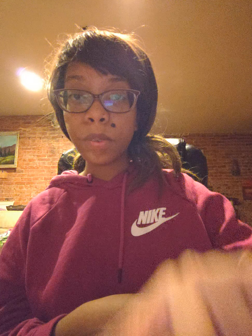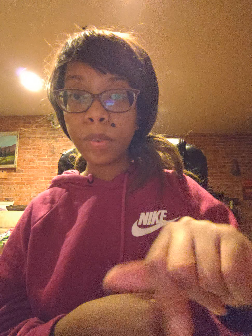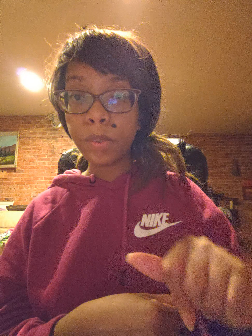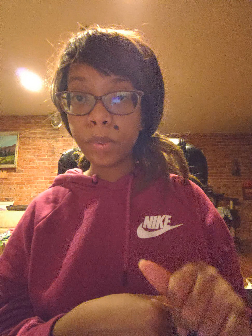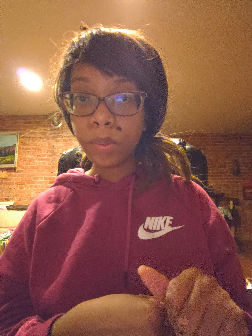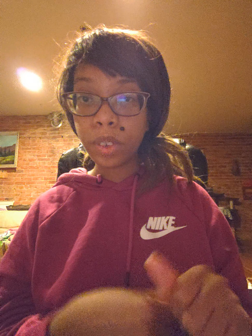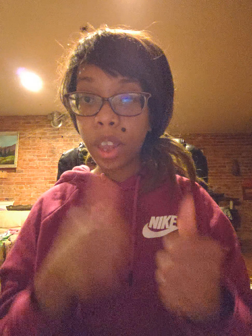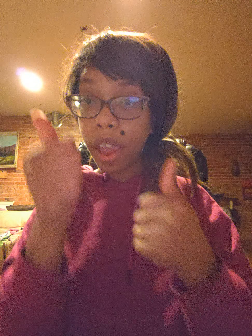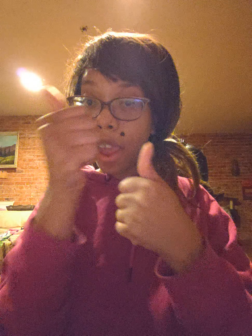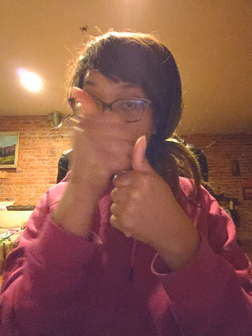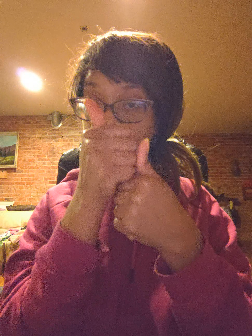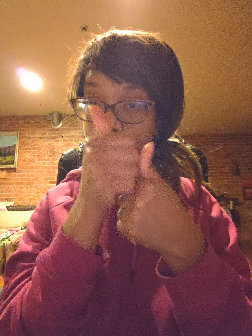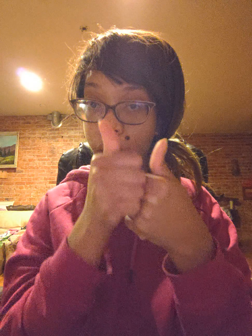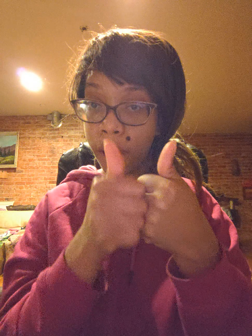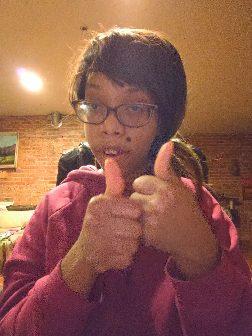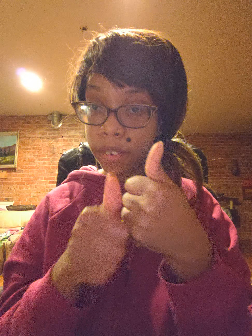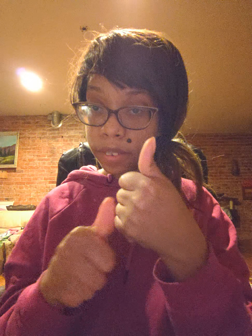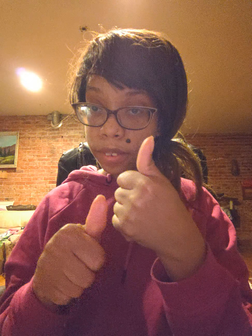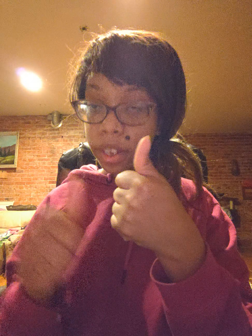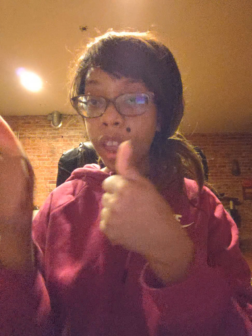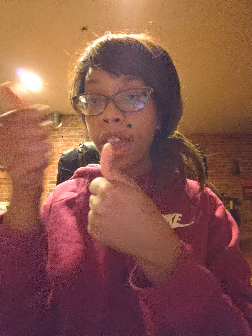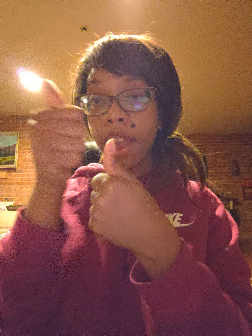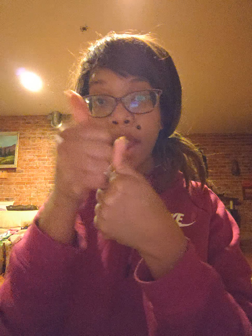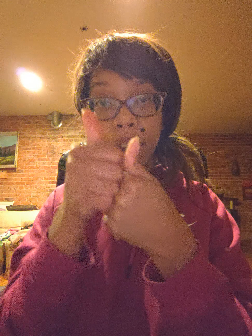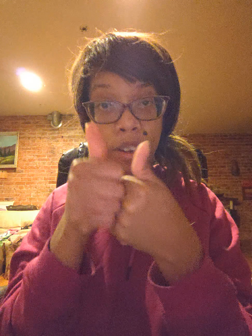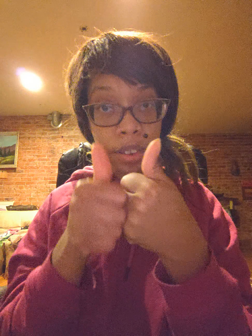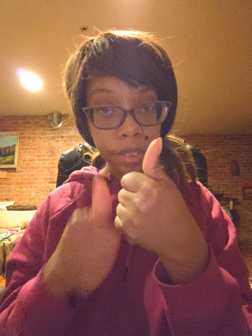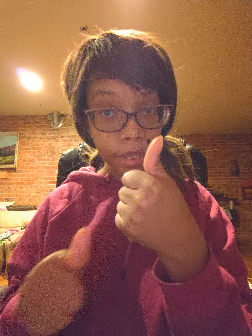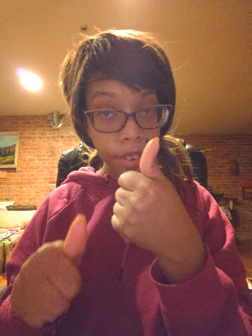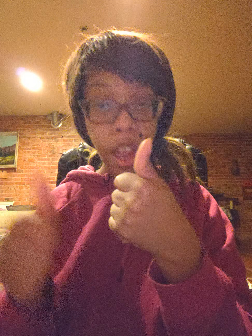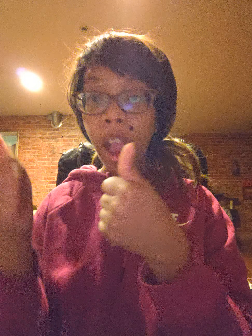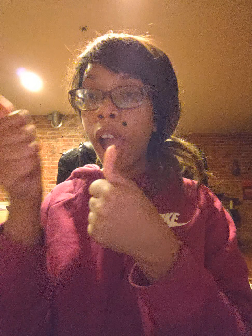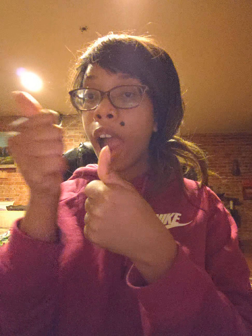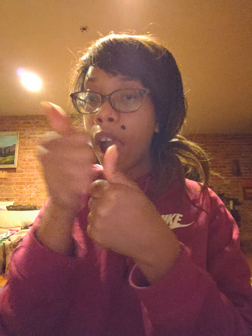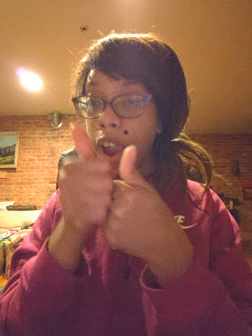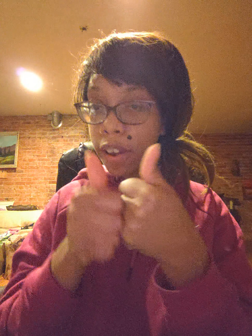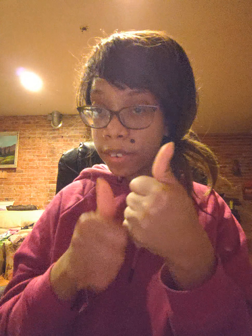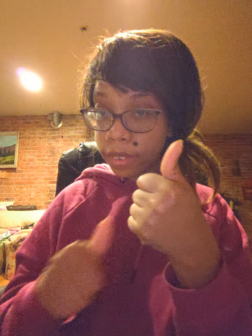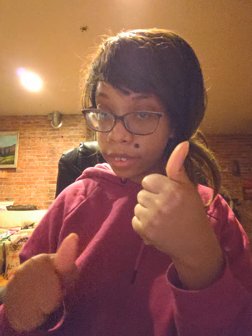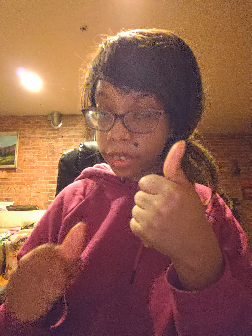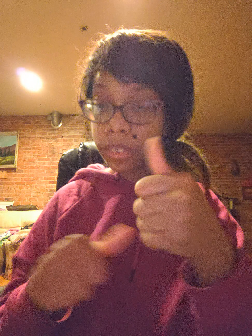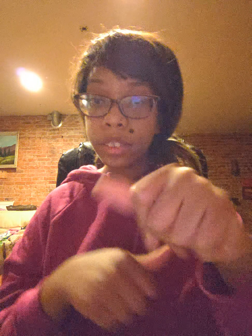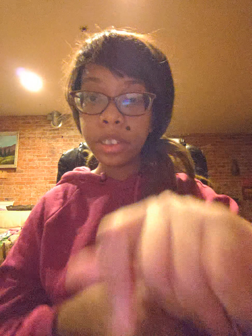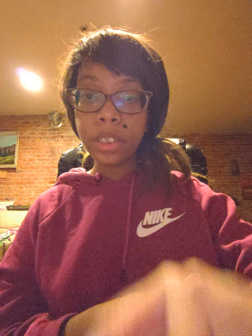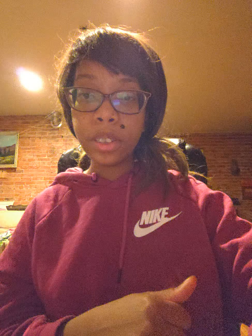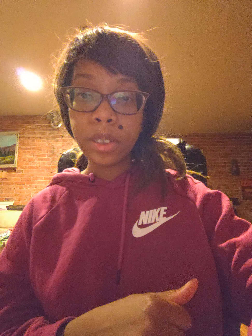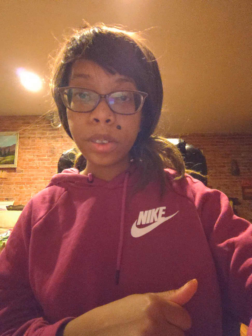every